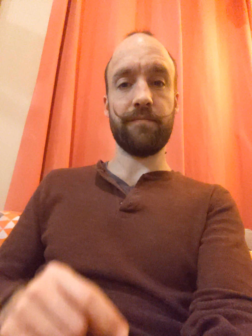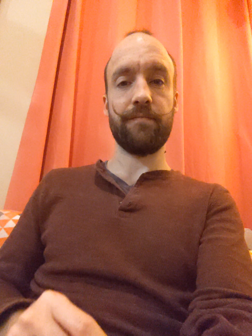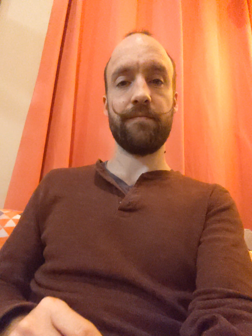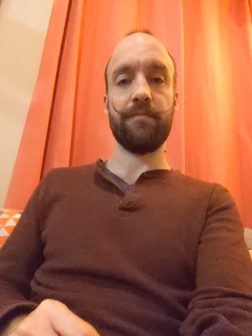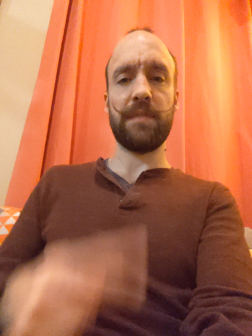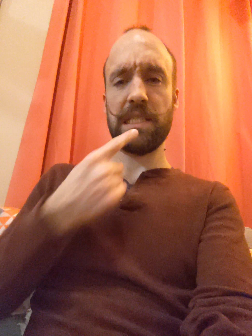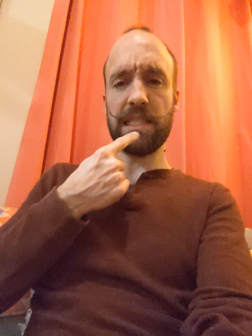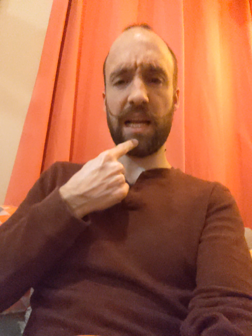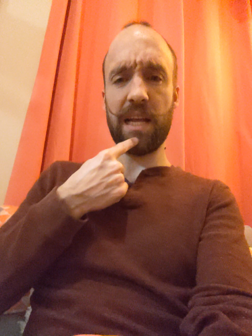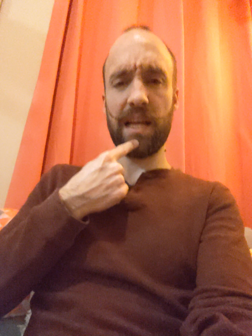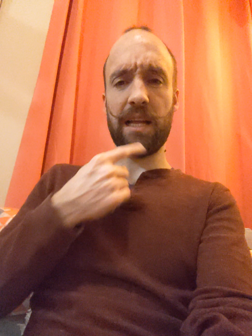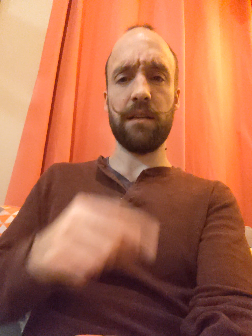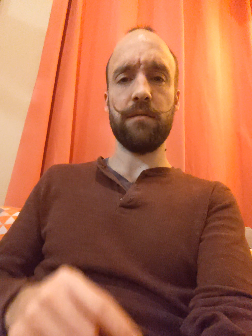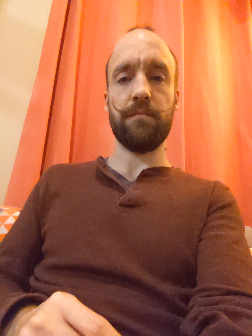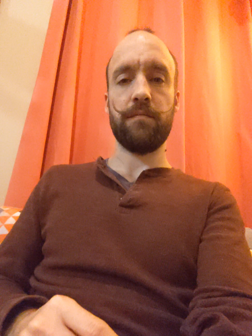say